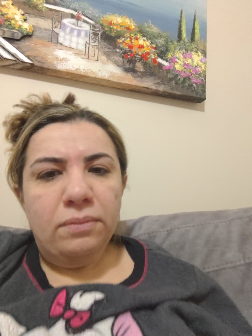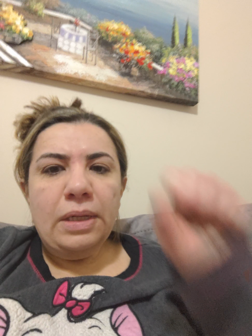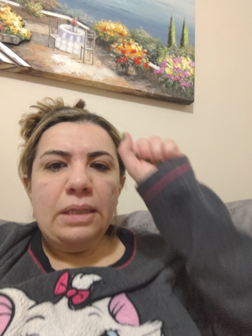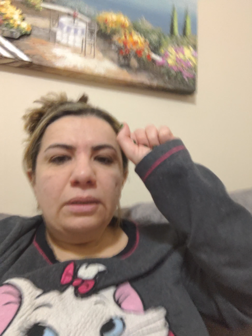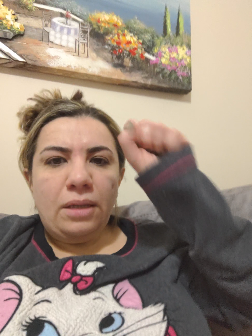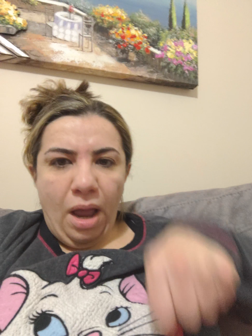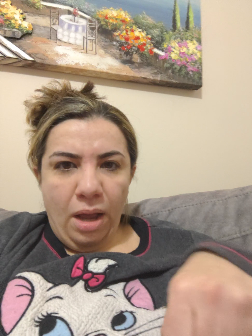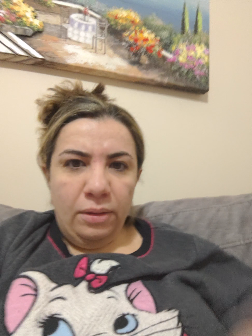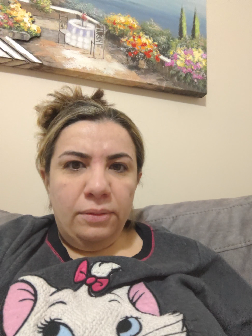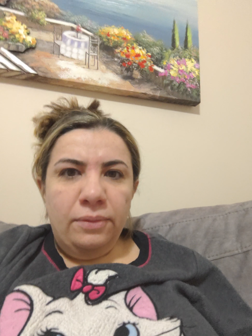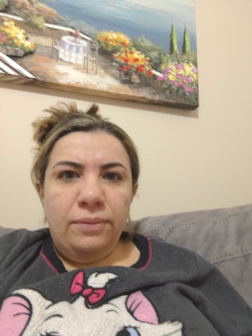can